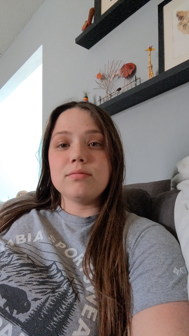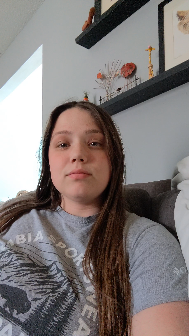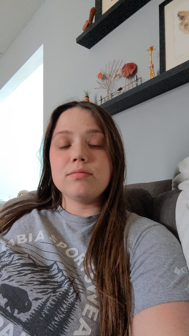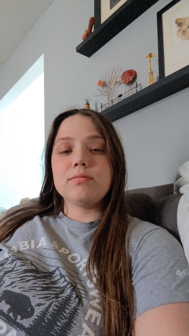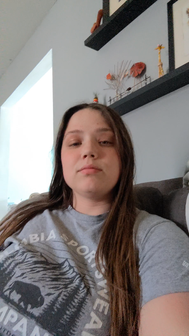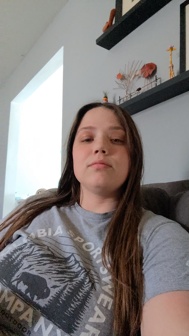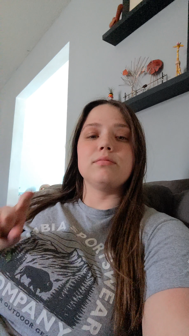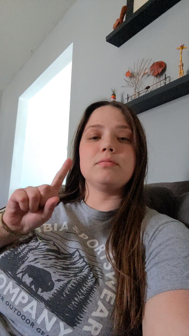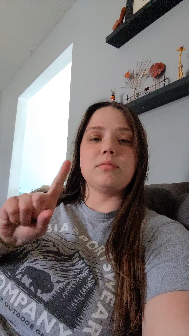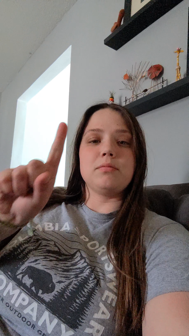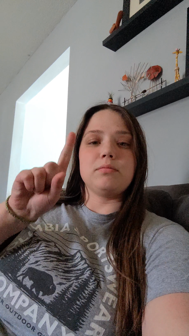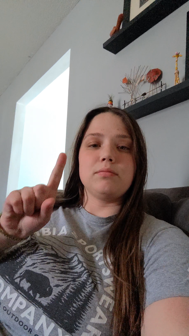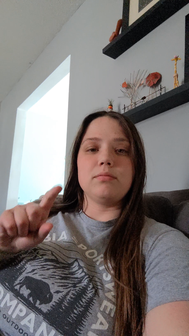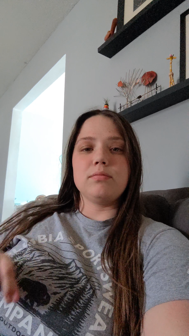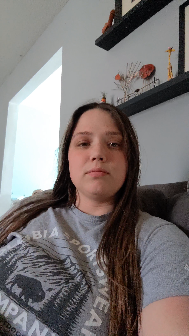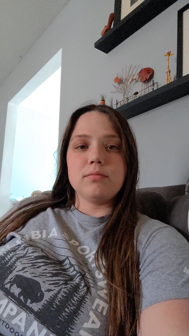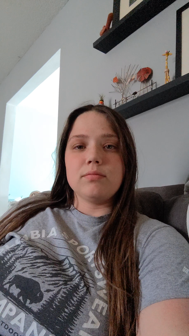bump